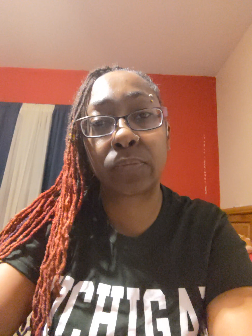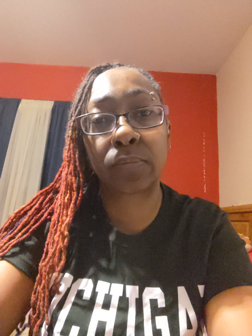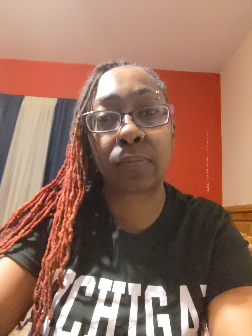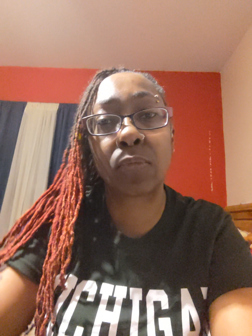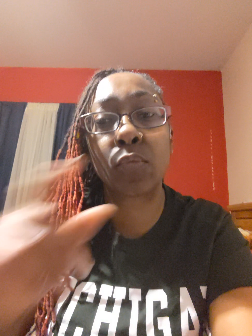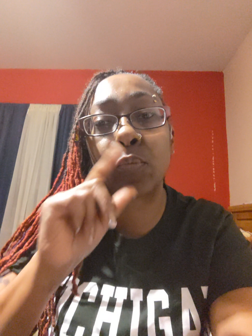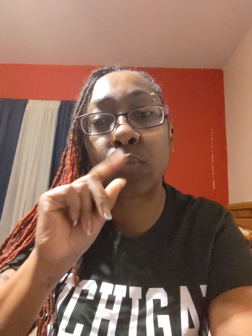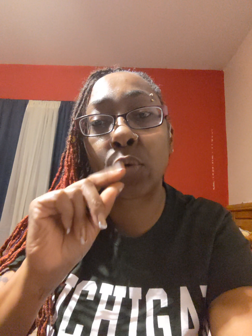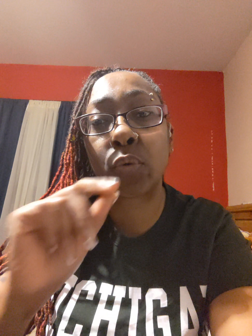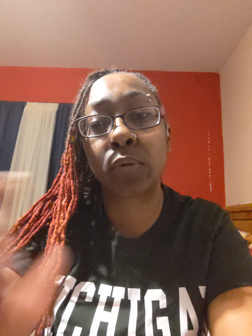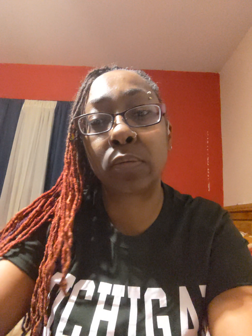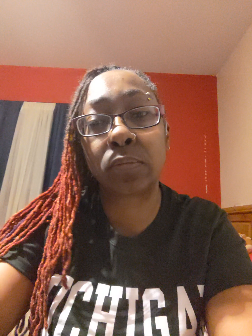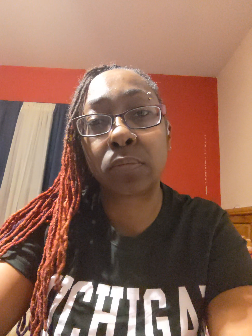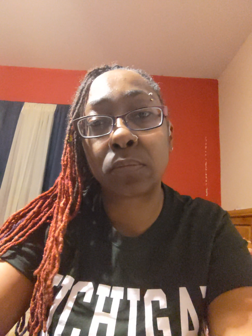bird